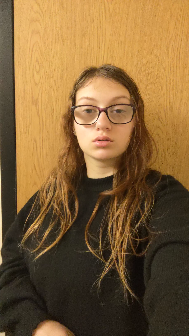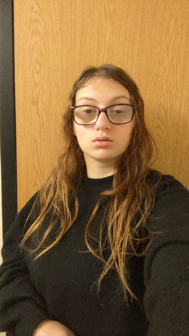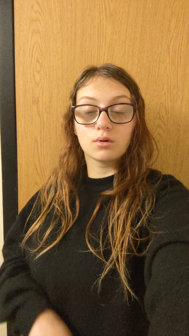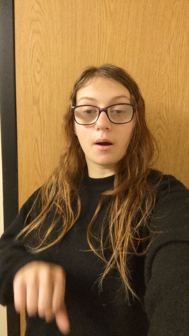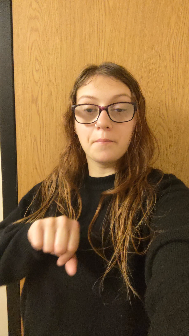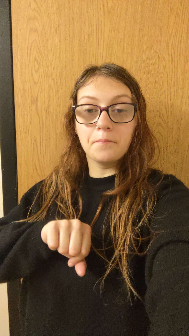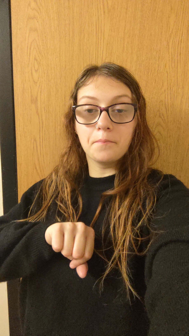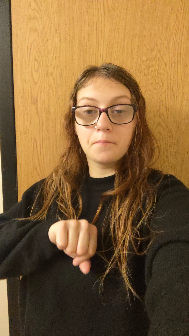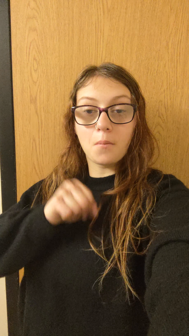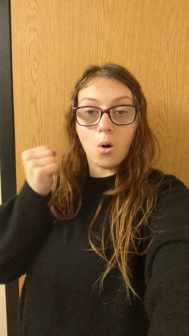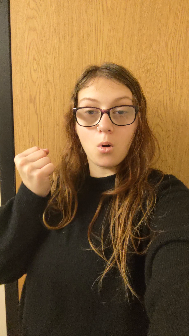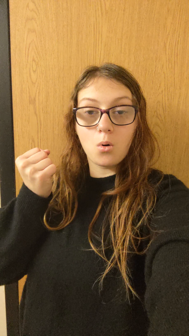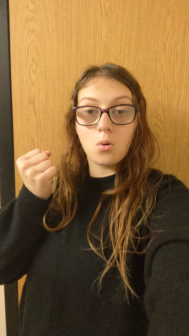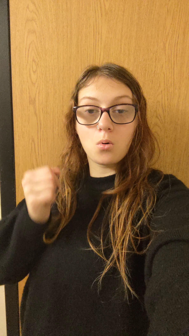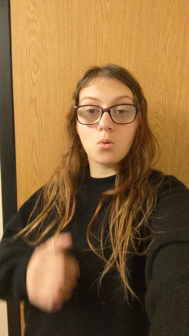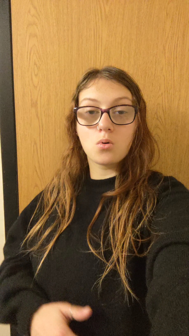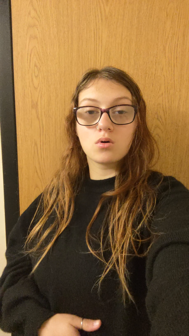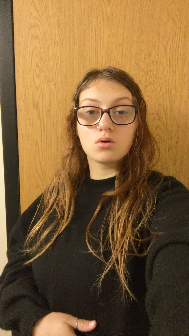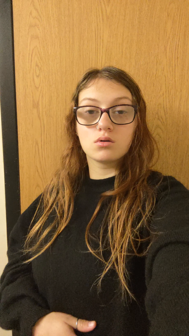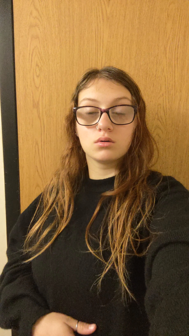broken